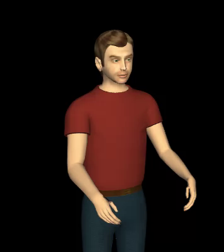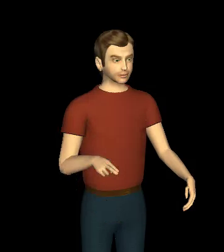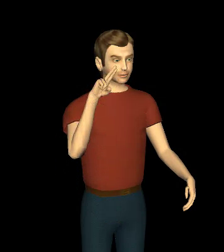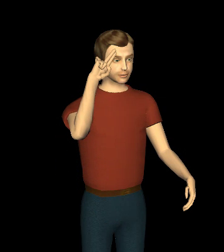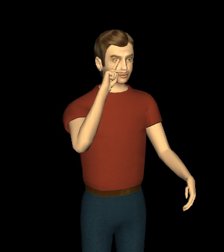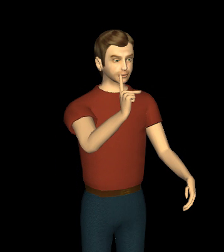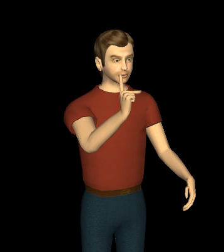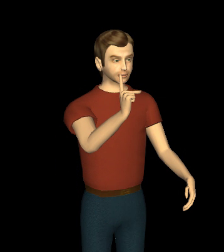عادة